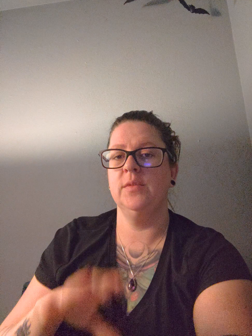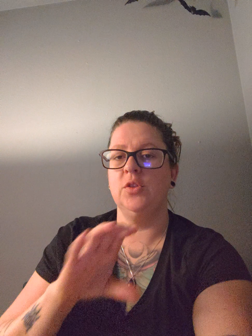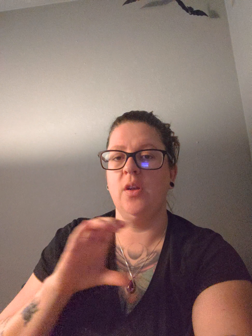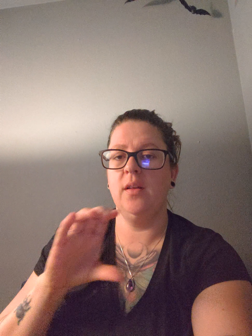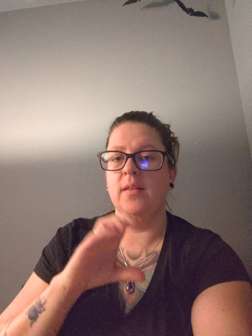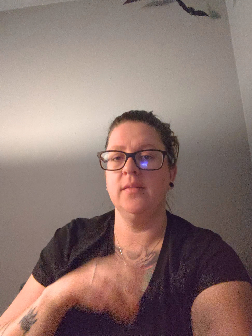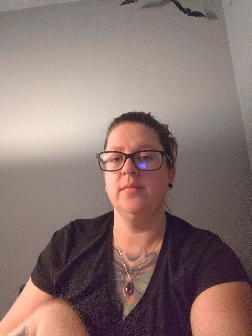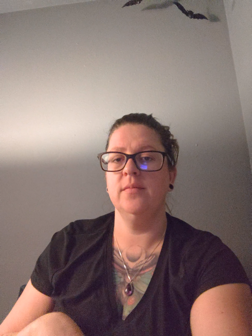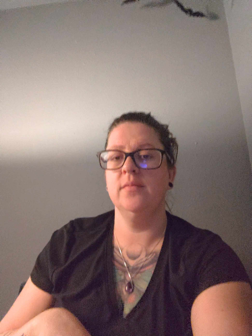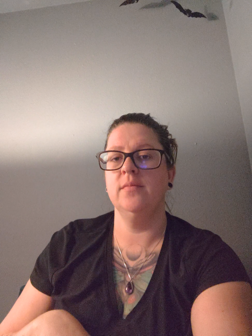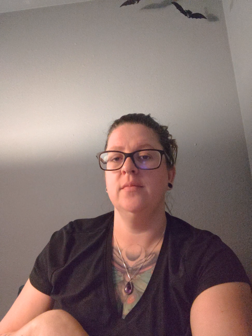chocolate